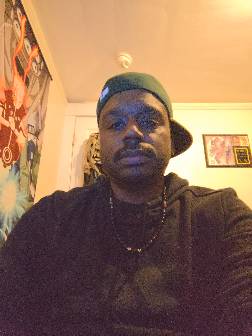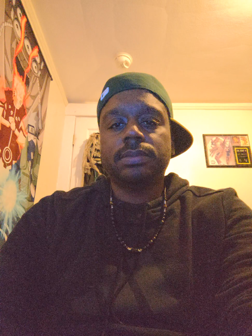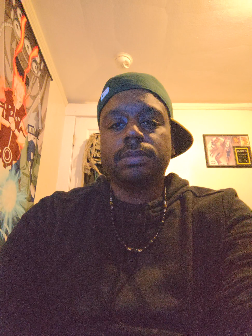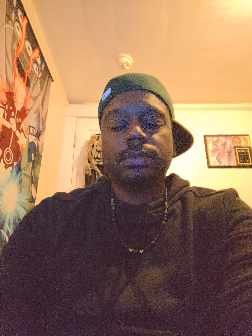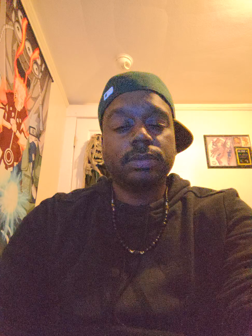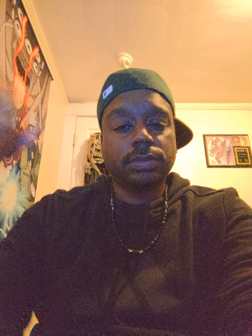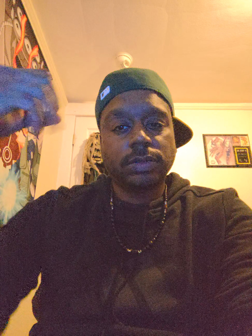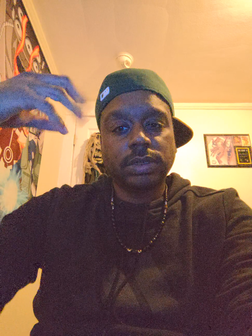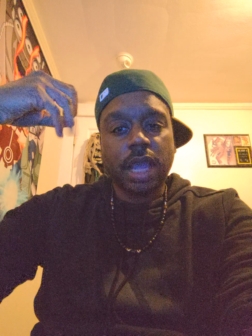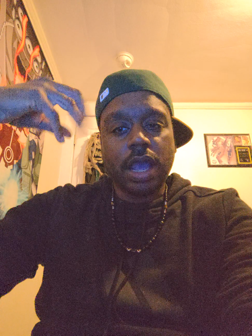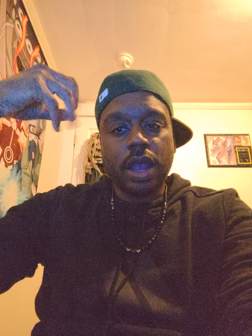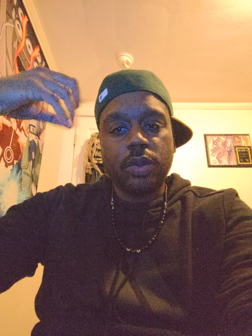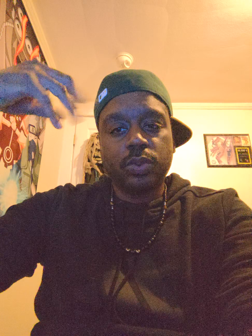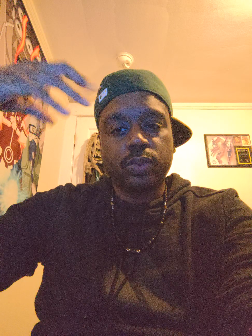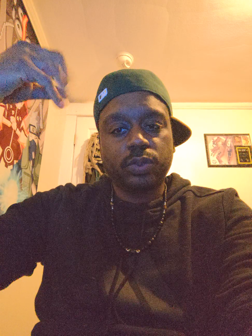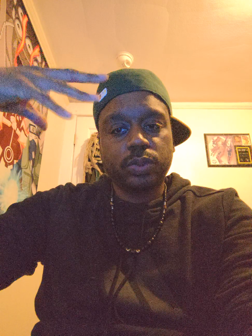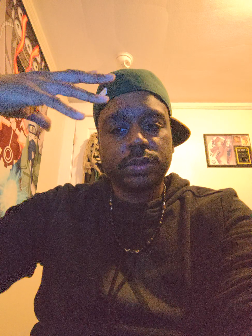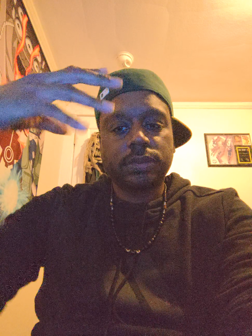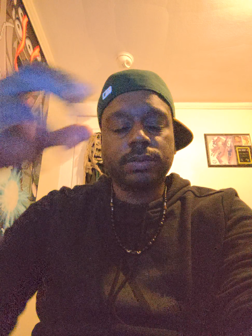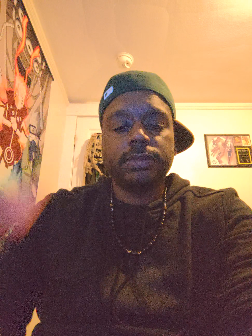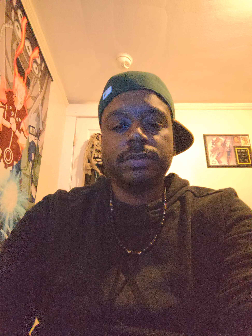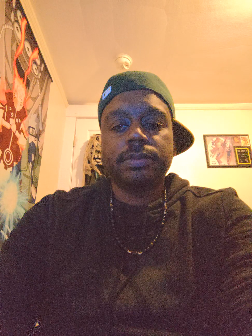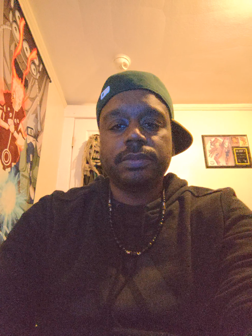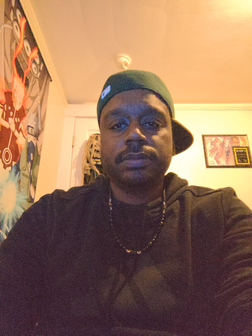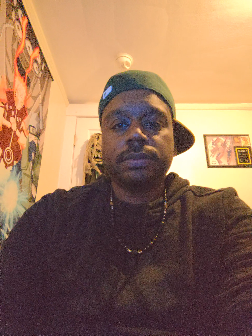shower